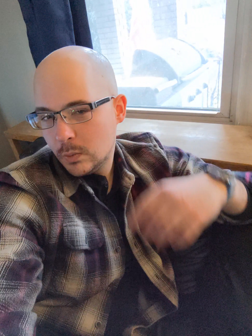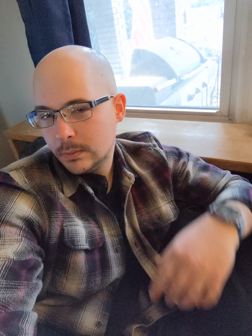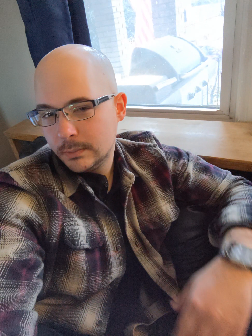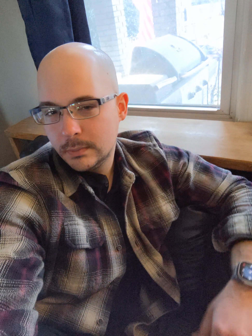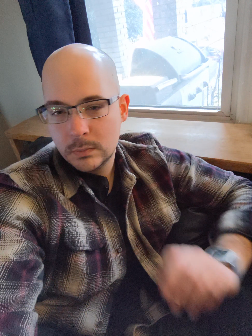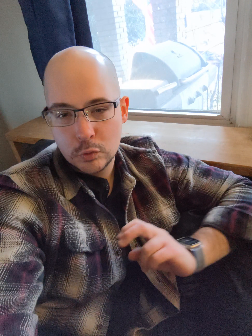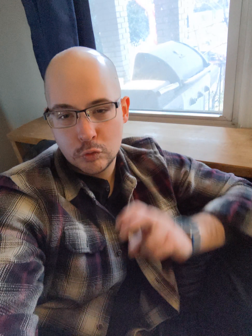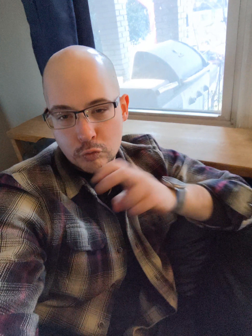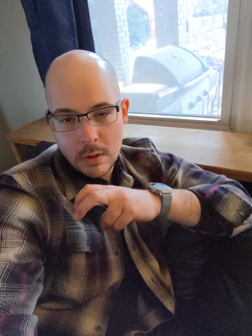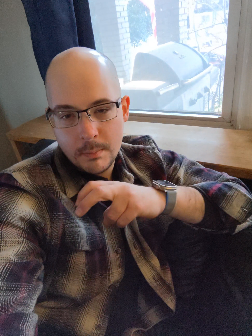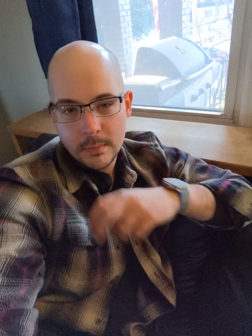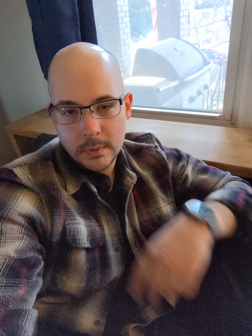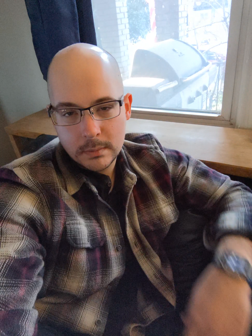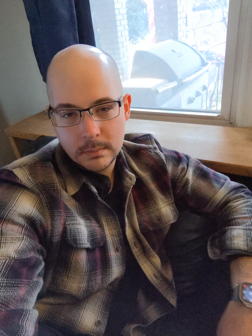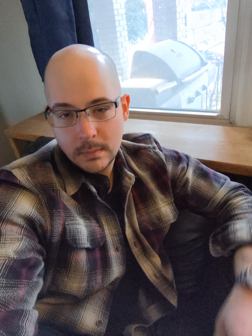jump